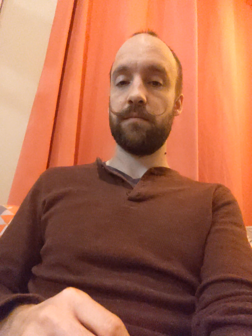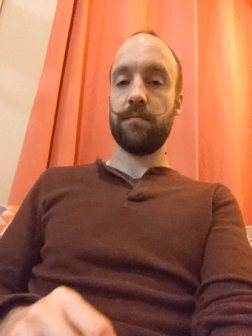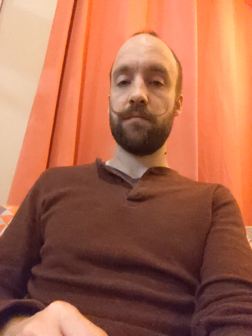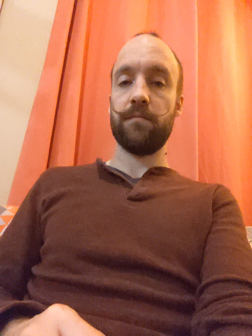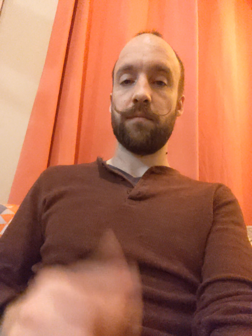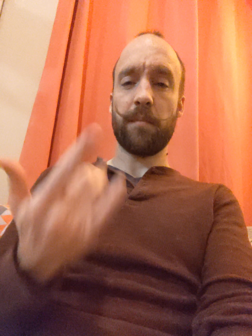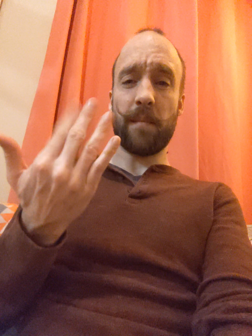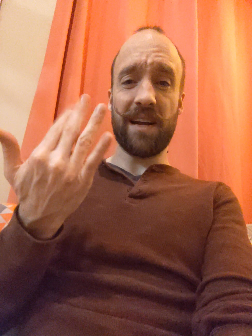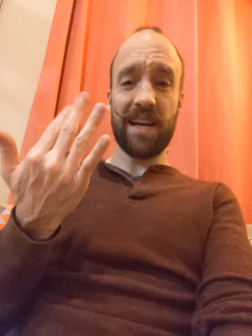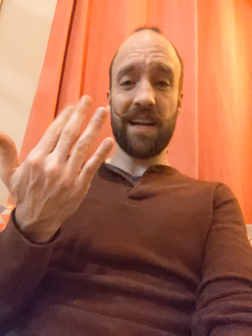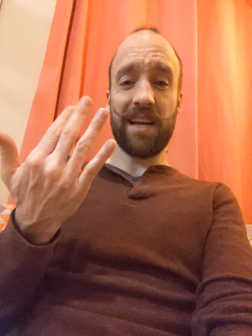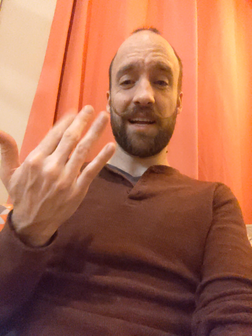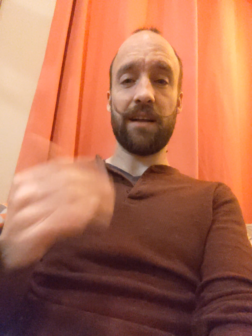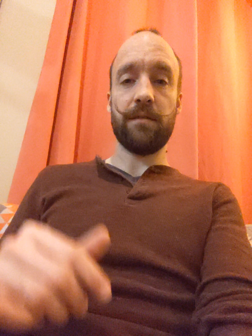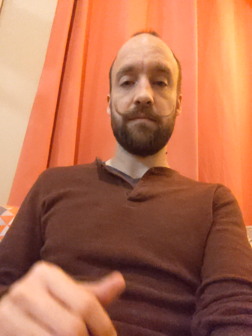wait